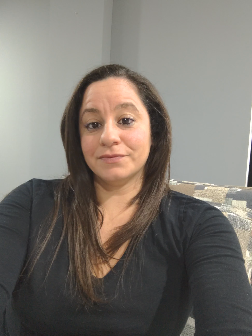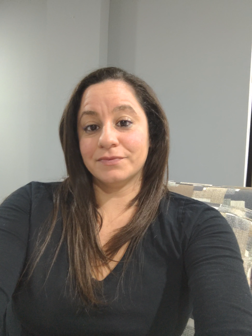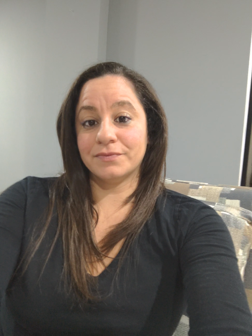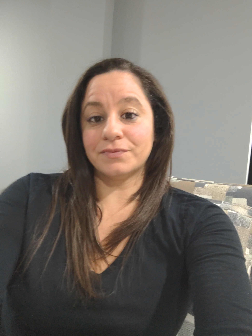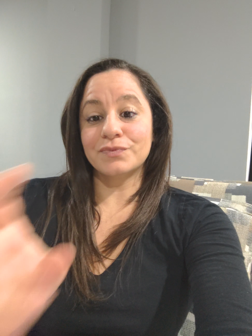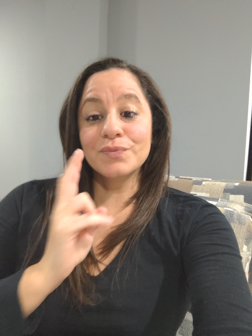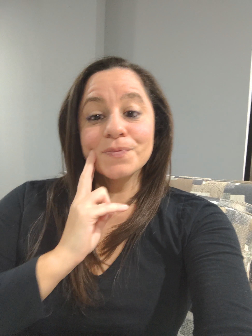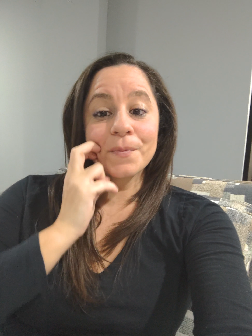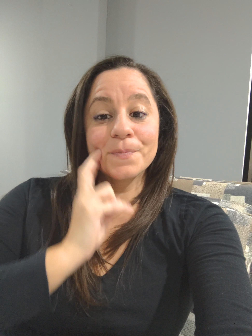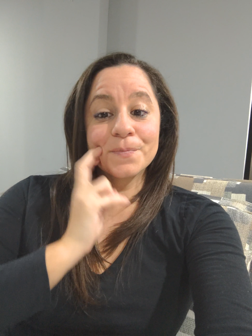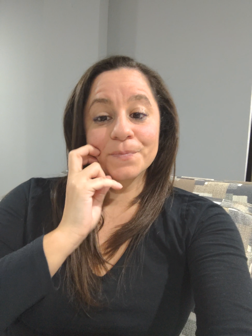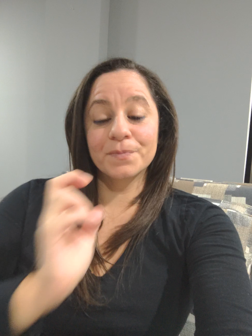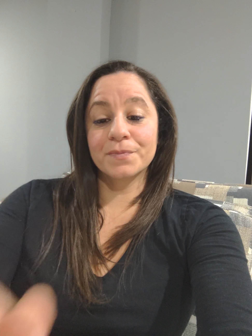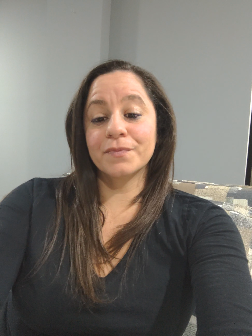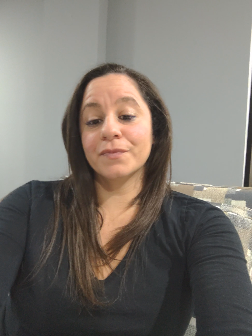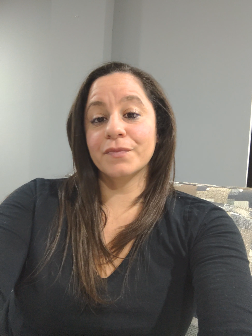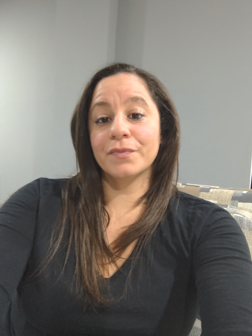gum